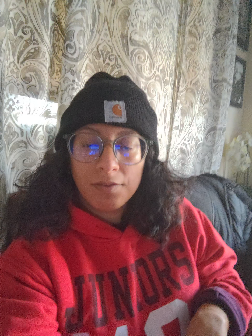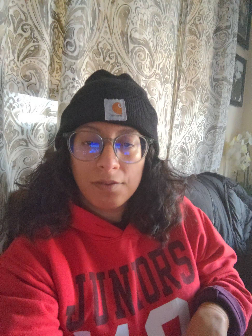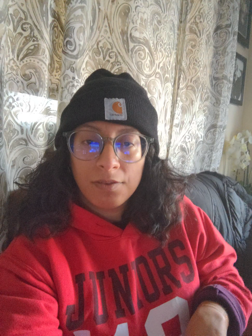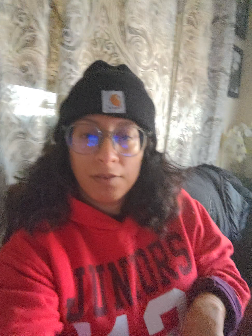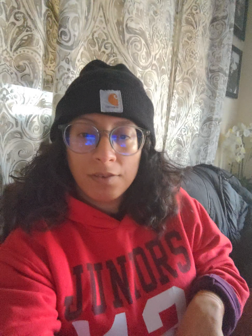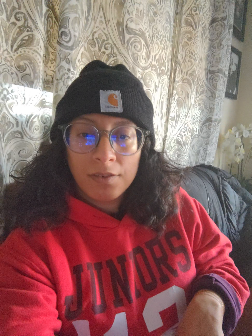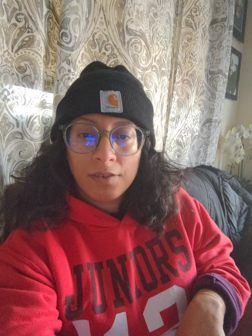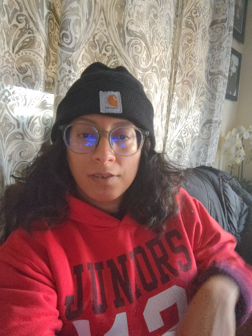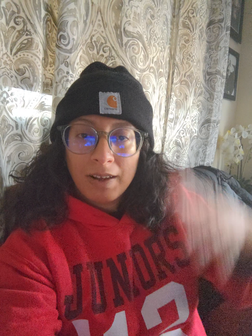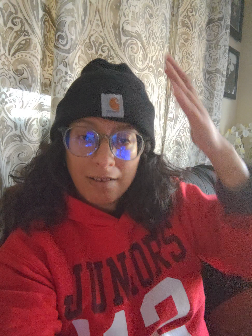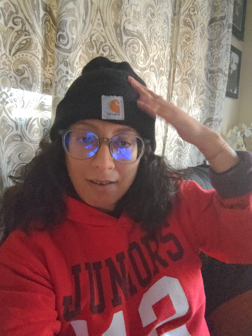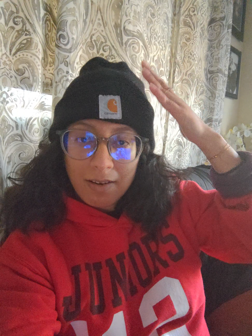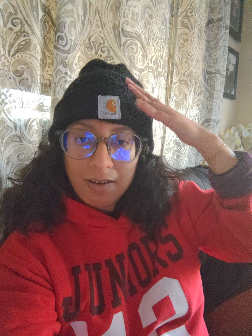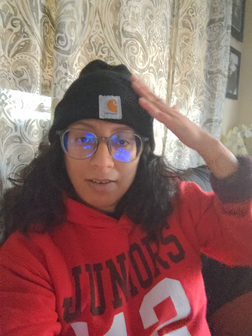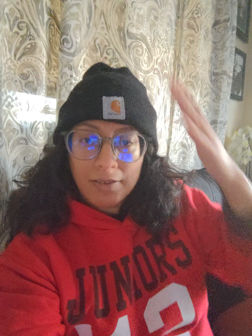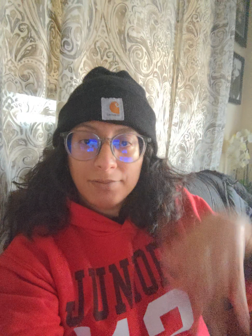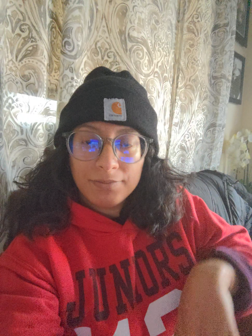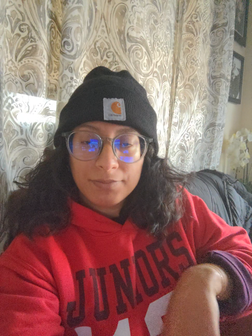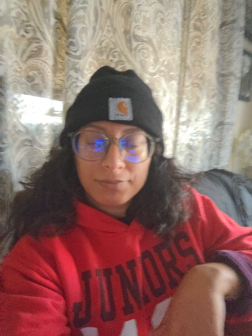hat